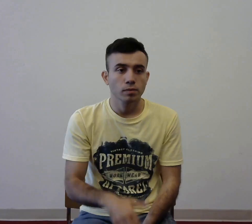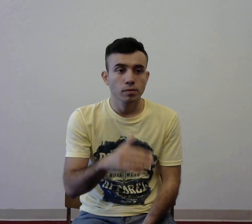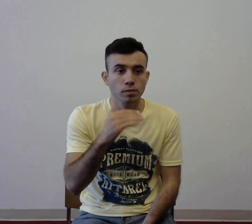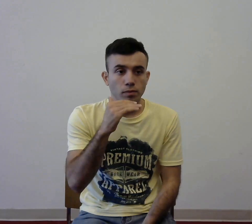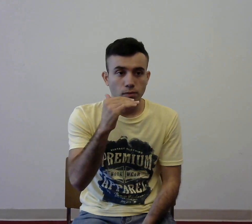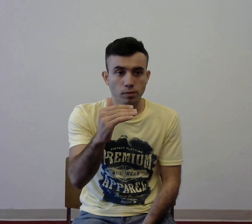siz